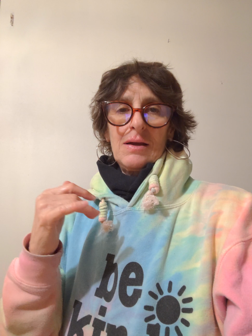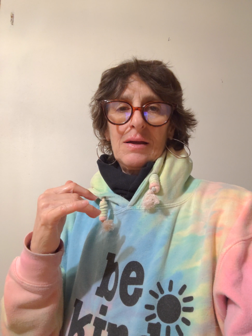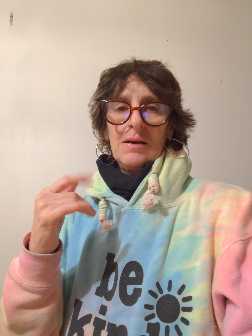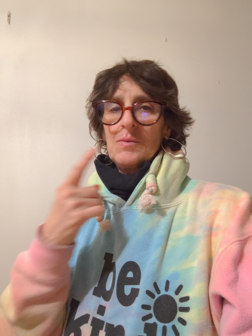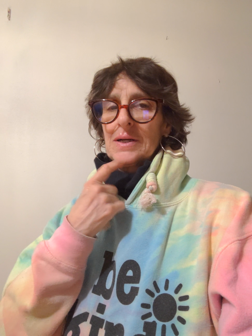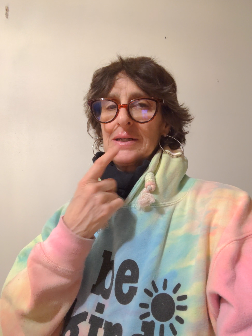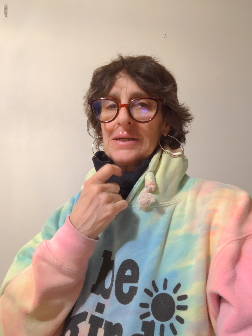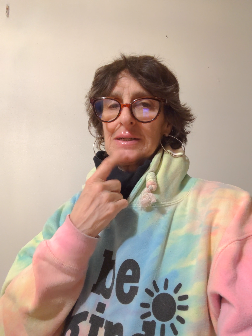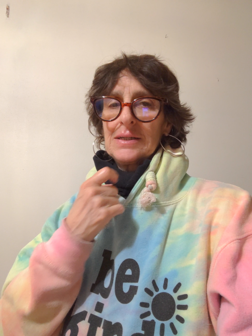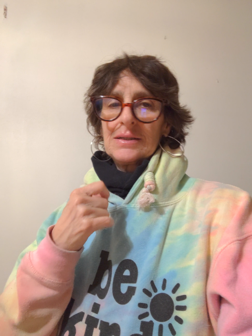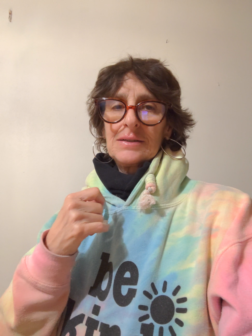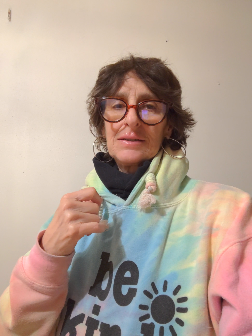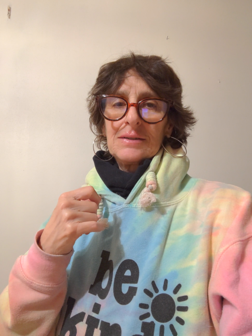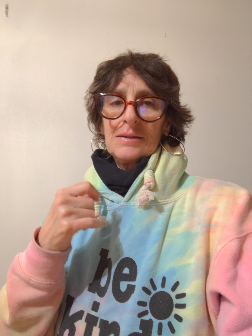red